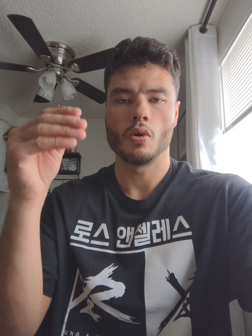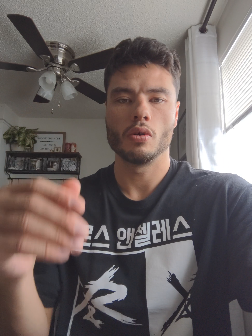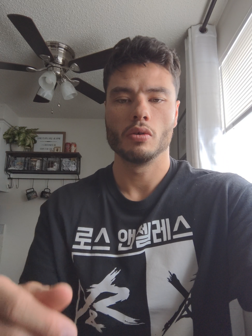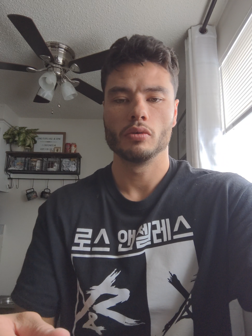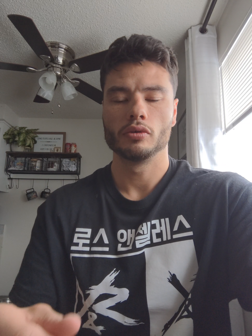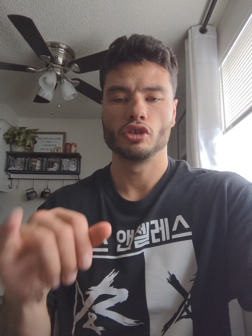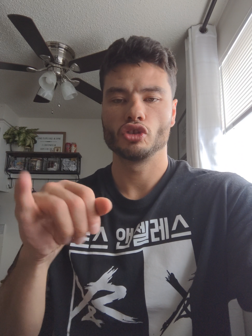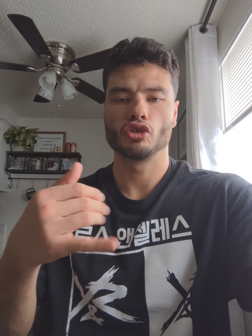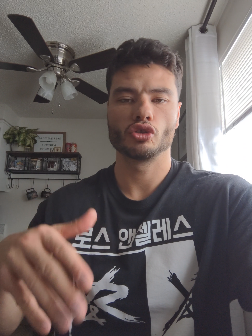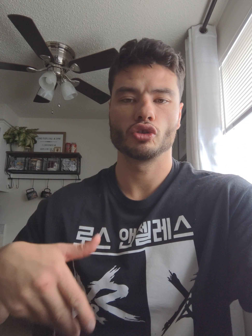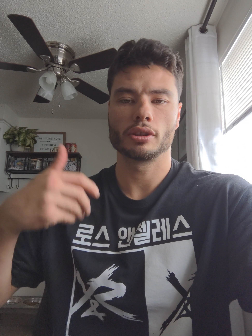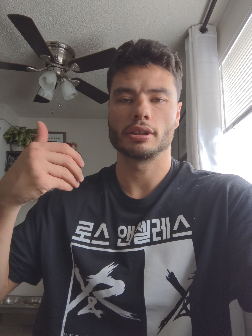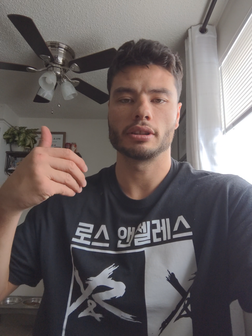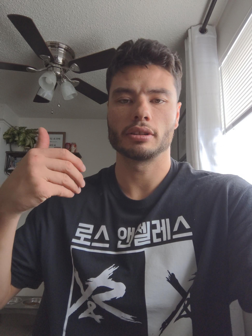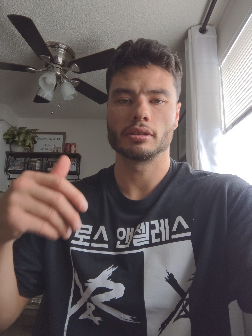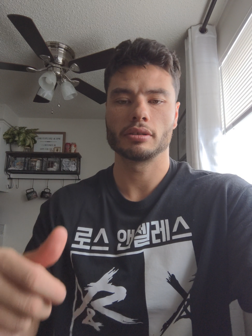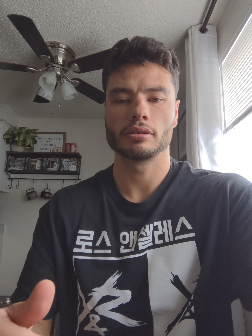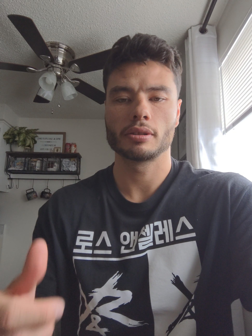jeans